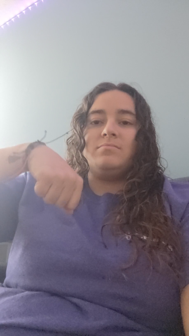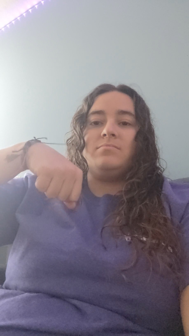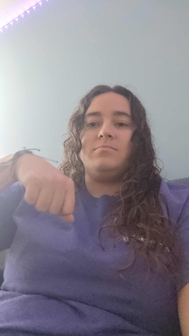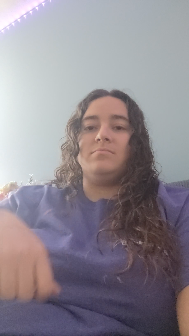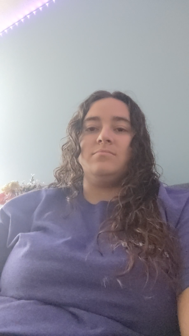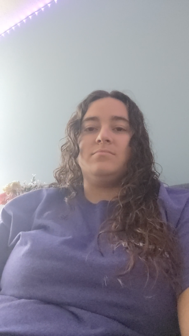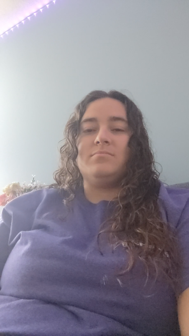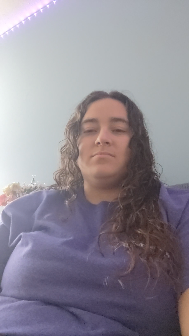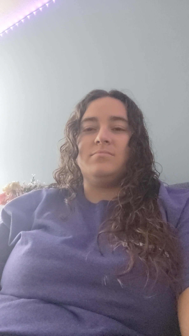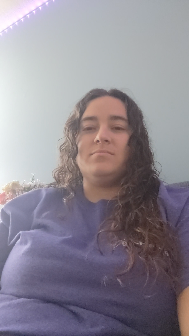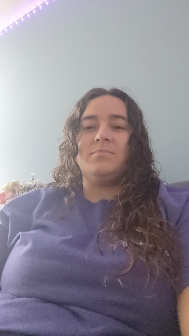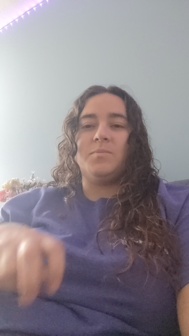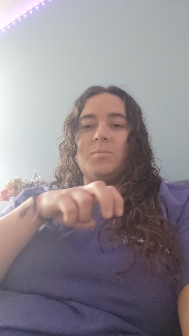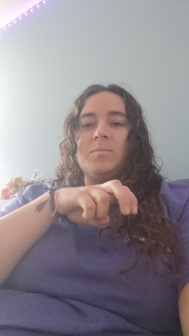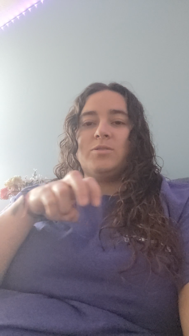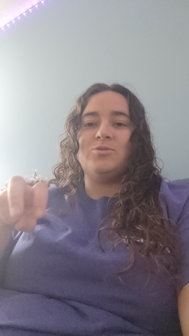bench